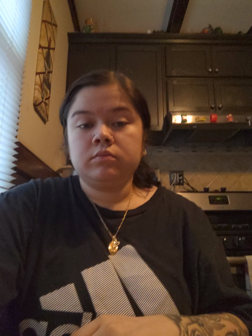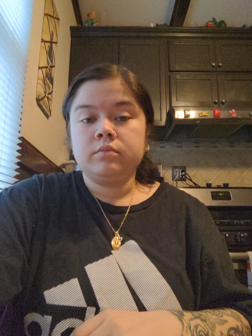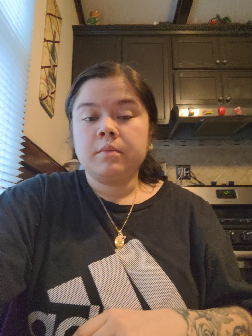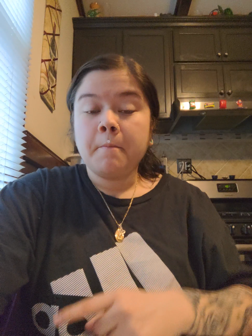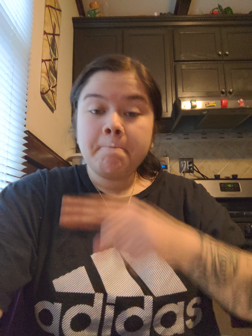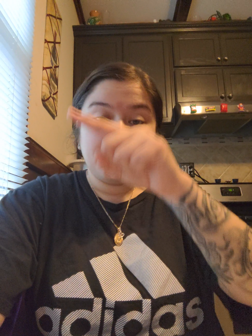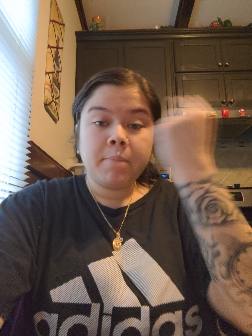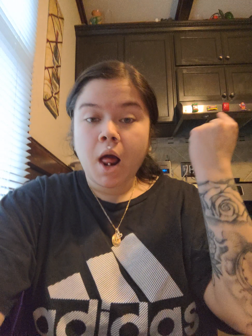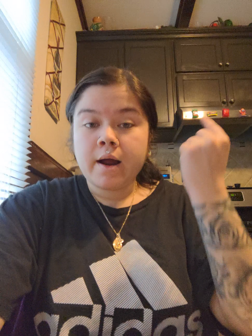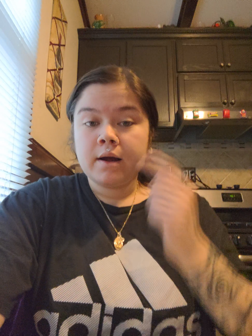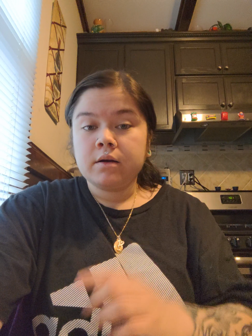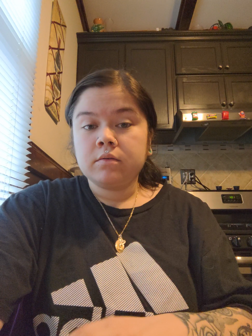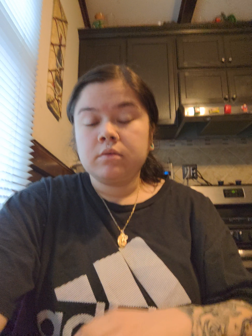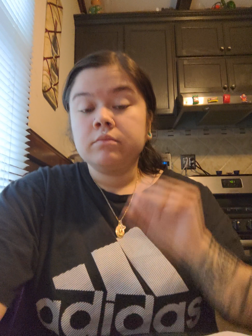black